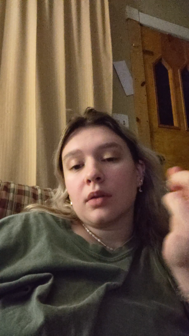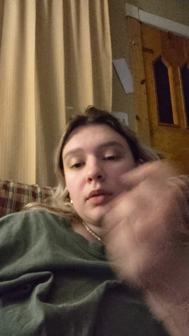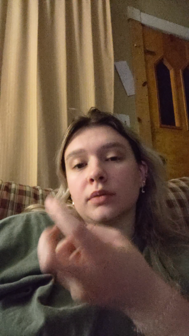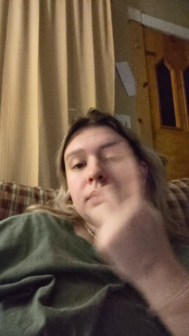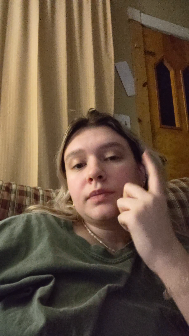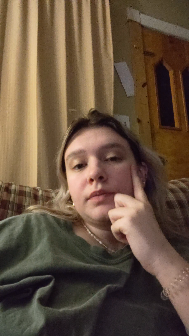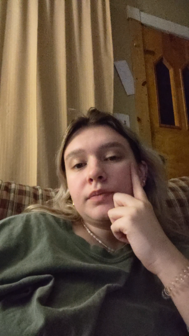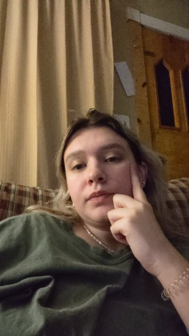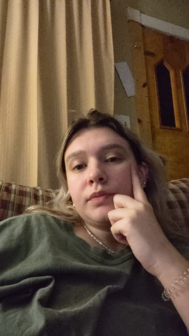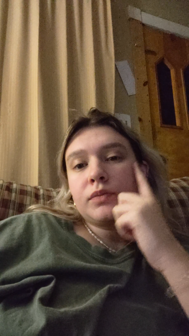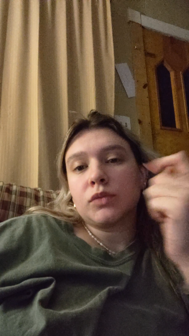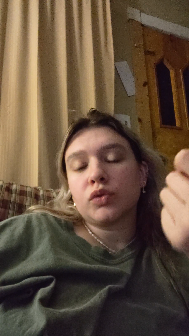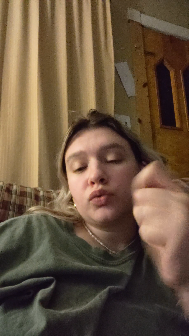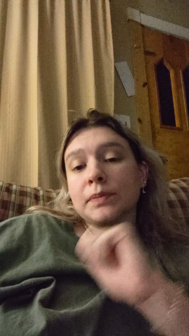rip